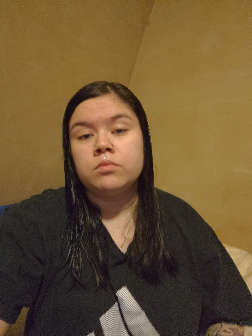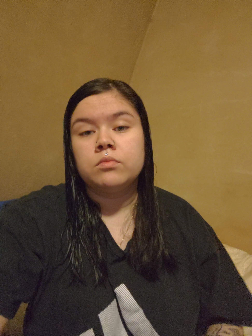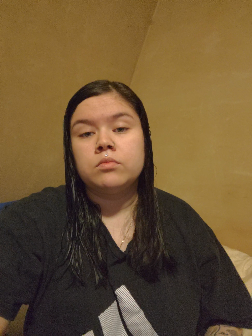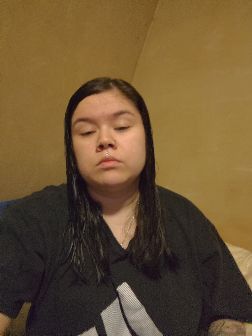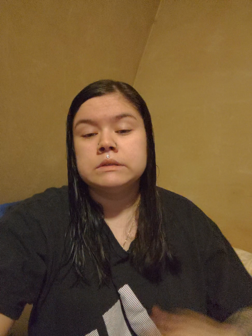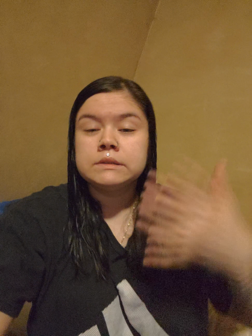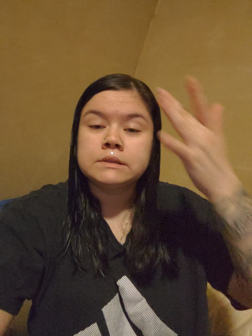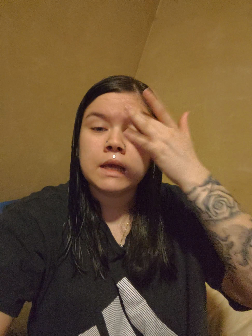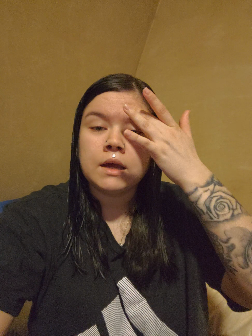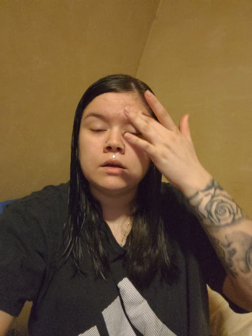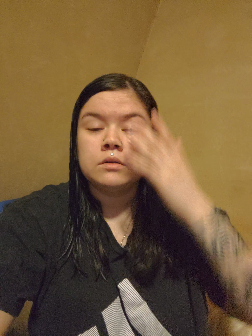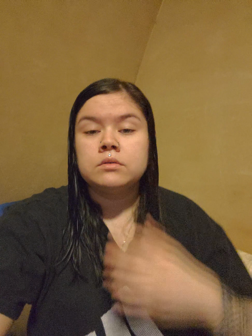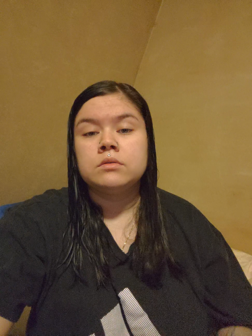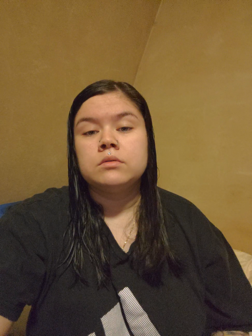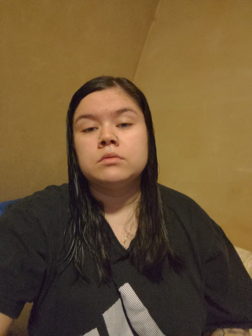sick